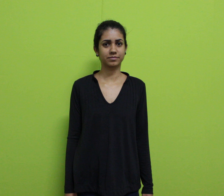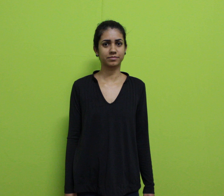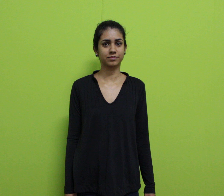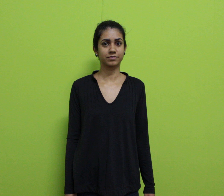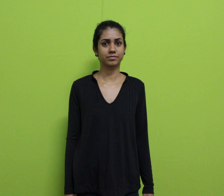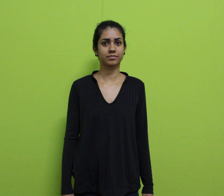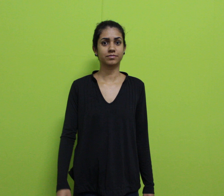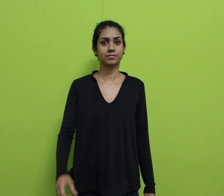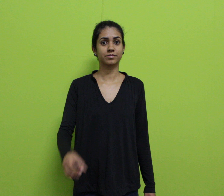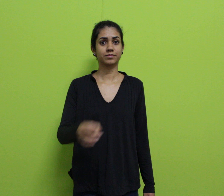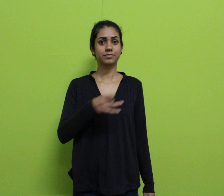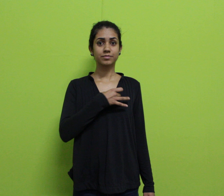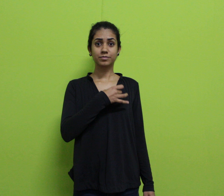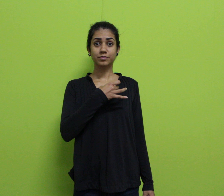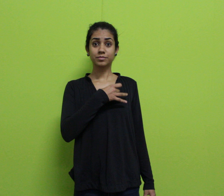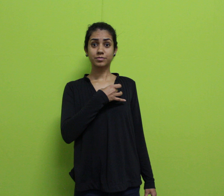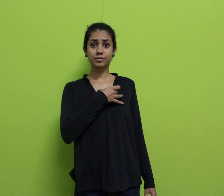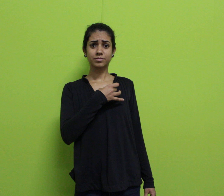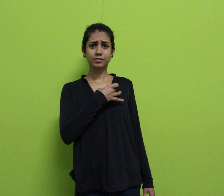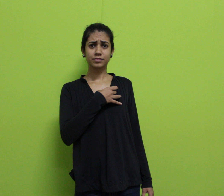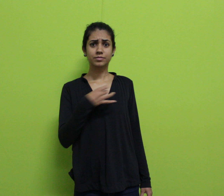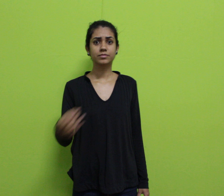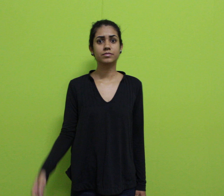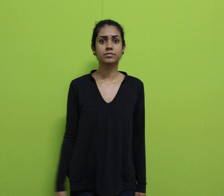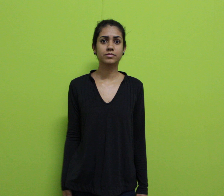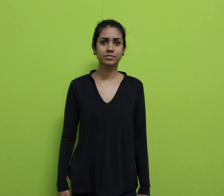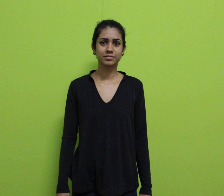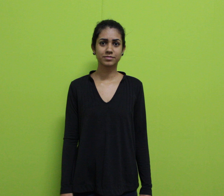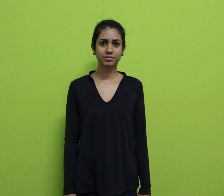medo